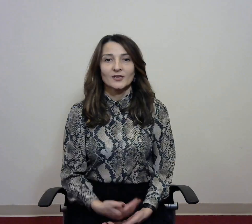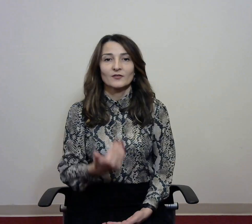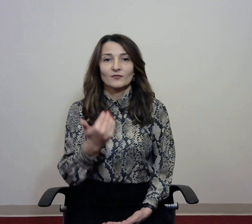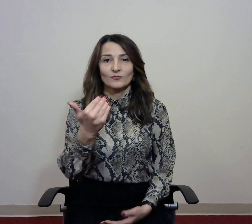siz